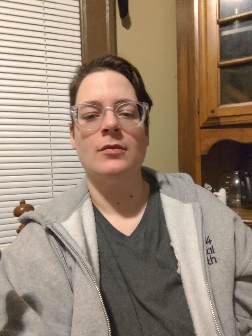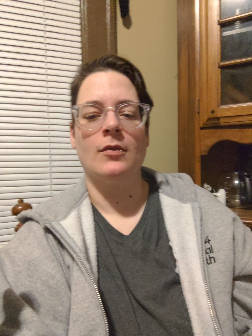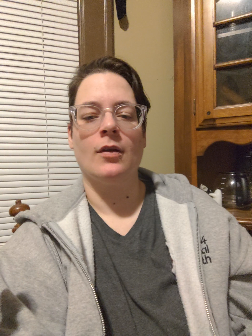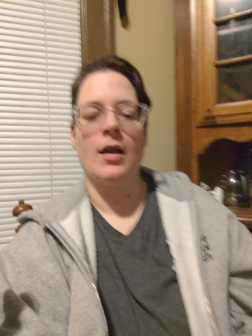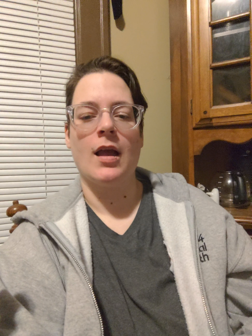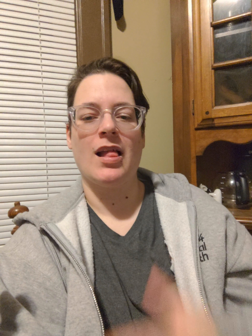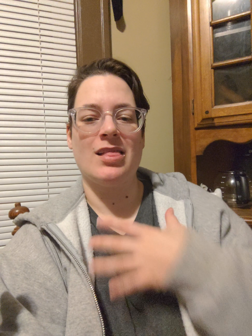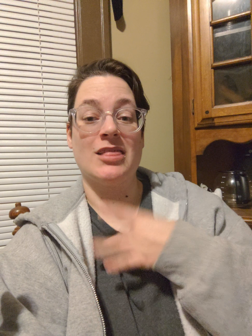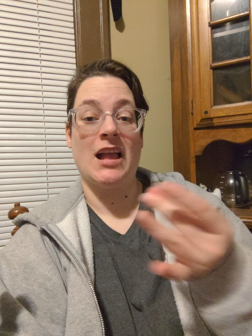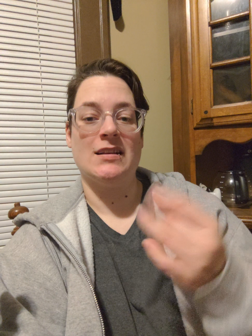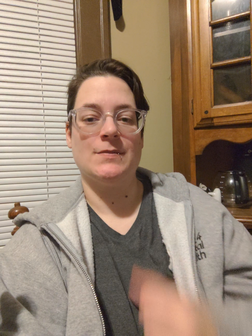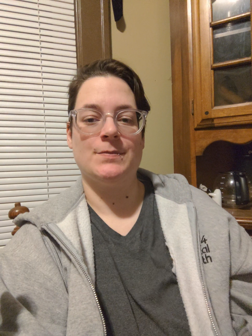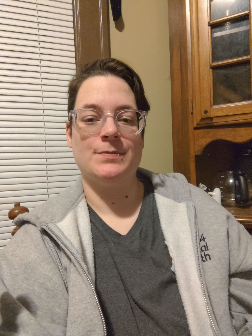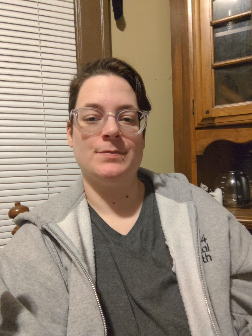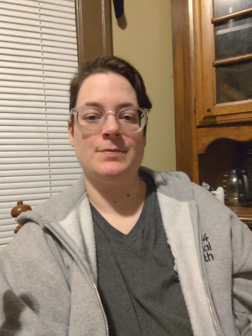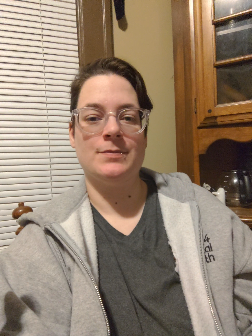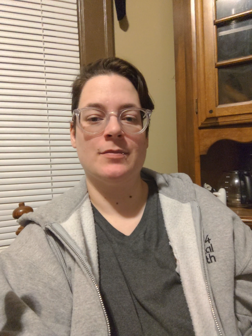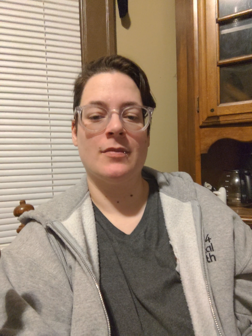like